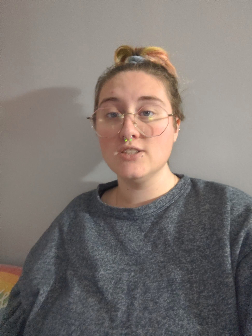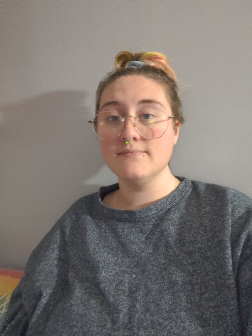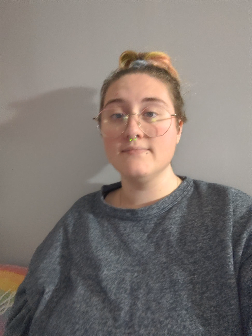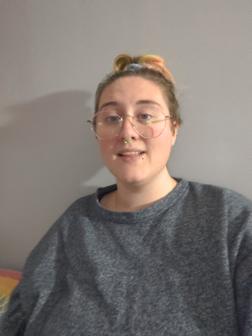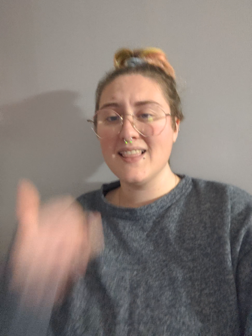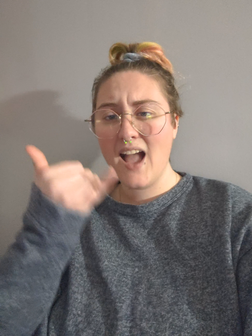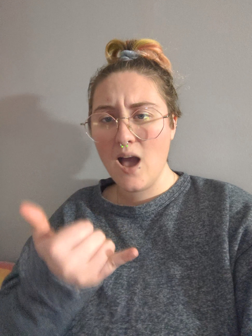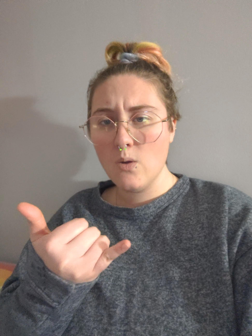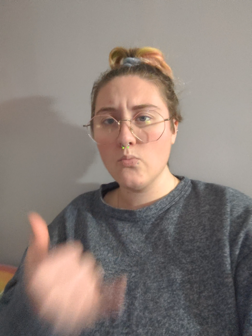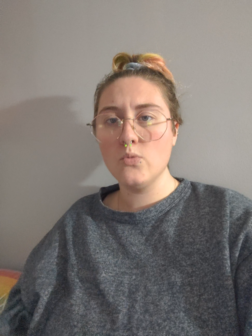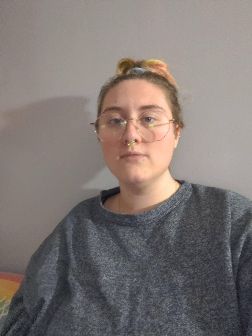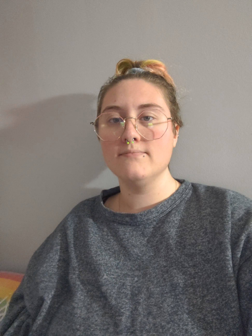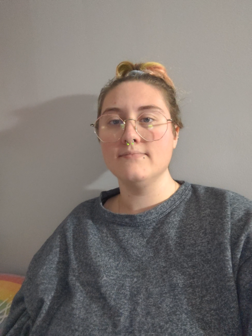now